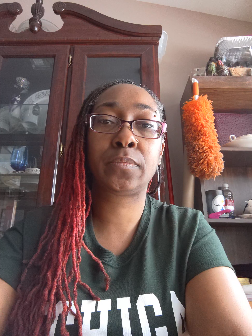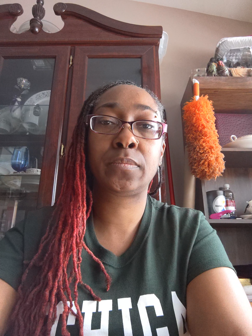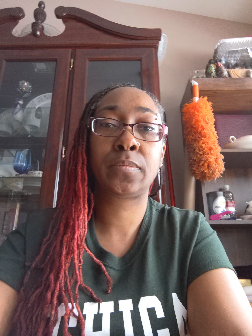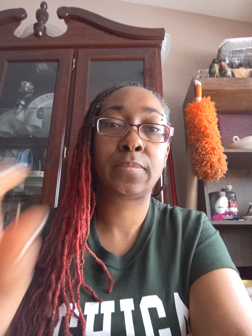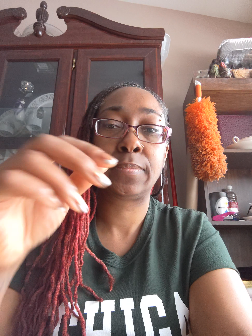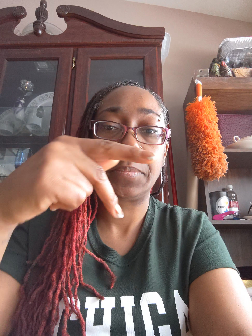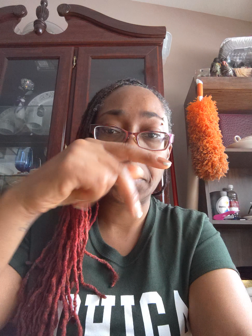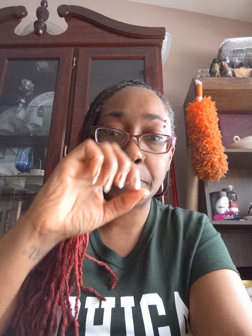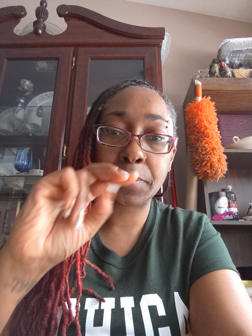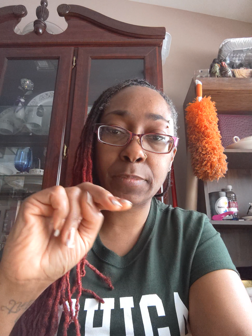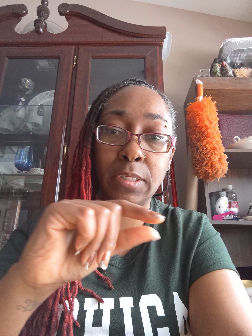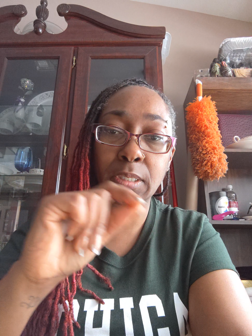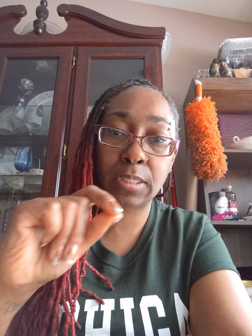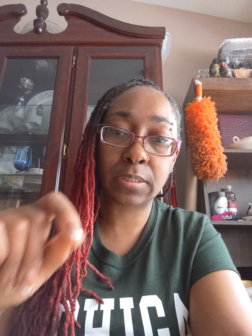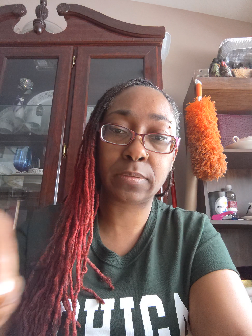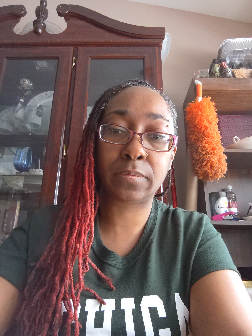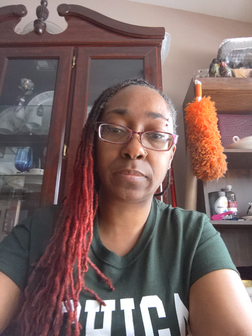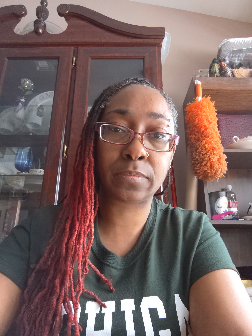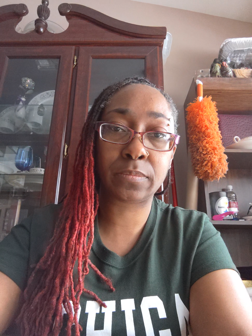pen